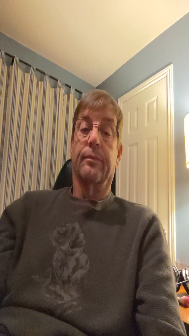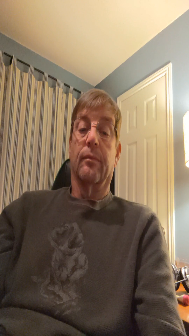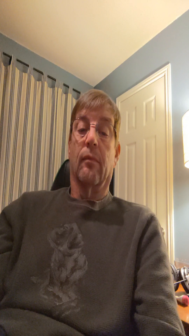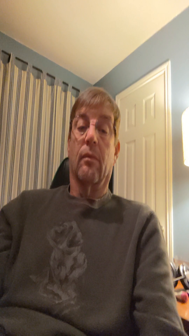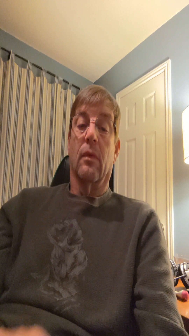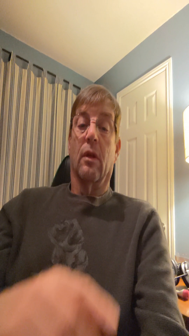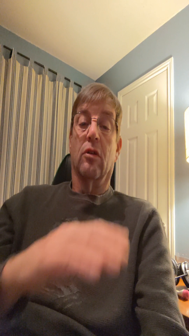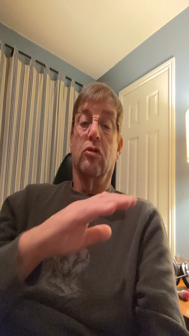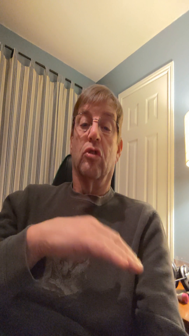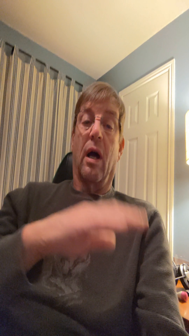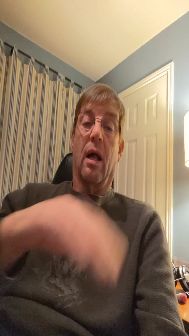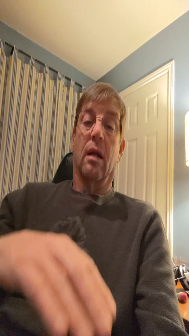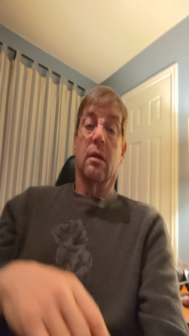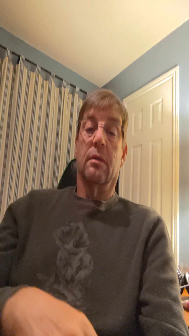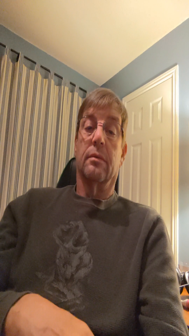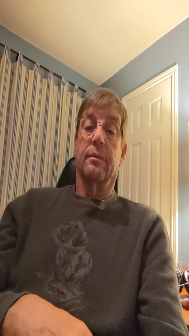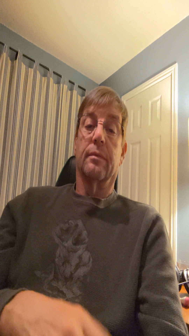child